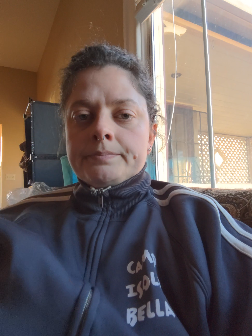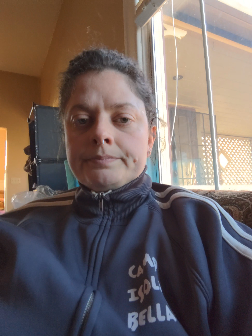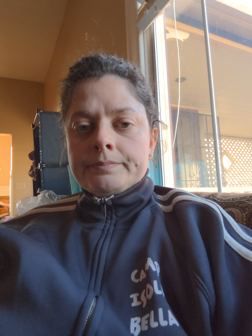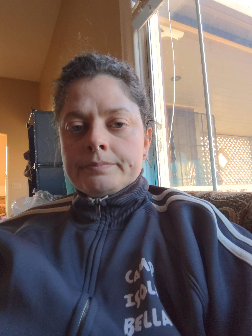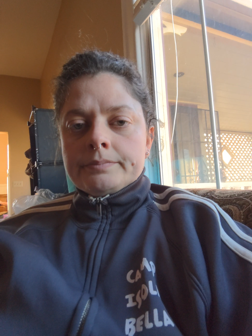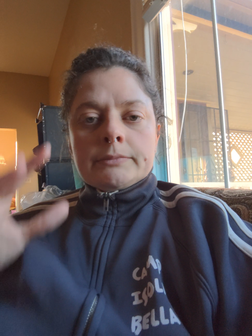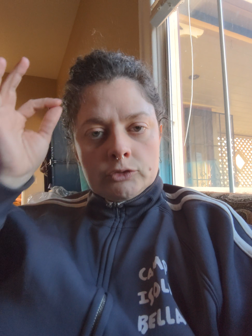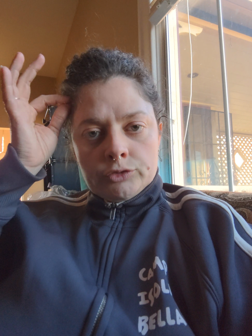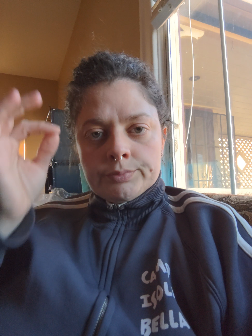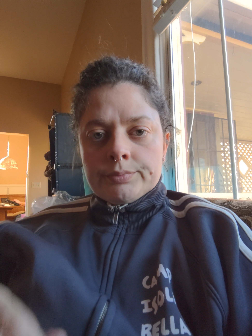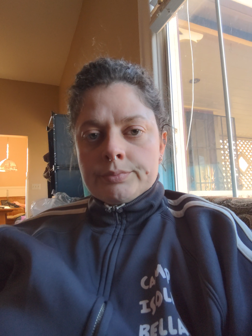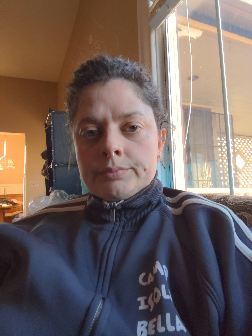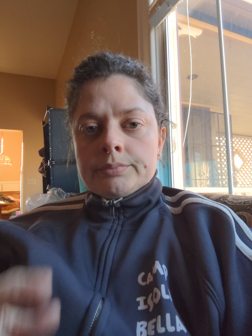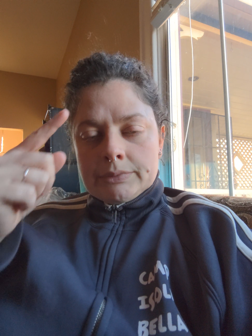hair